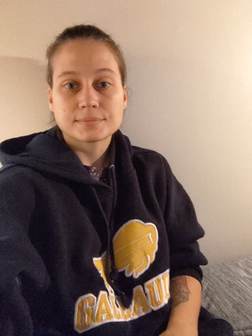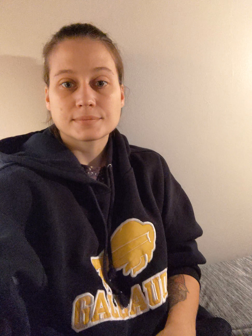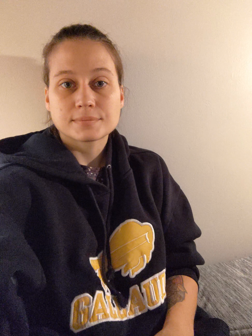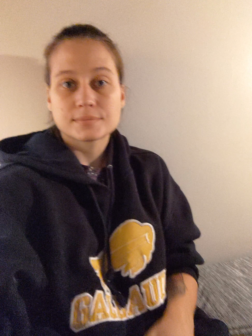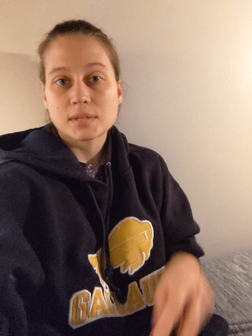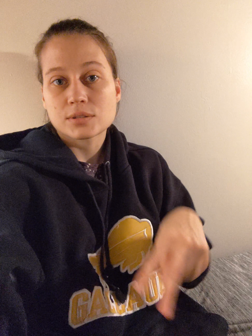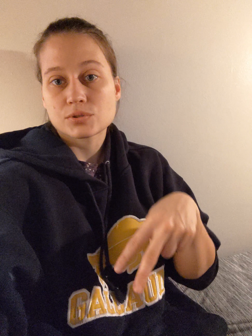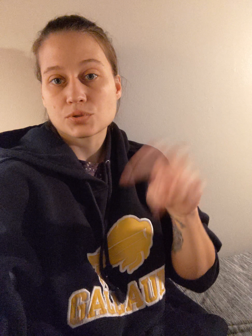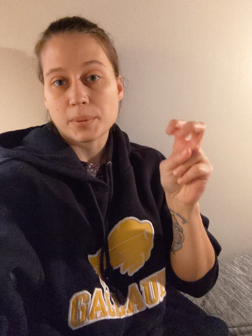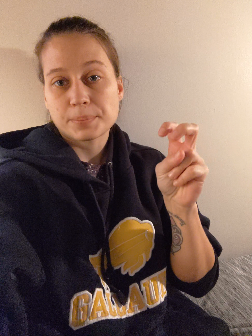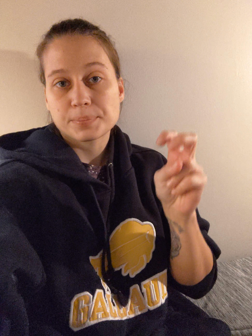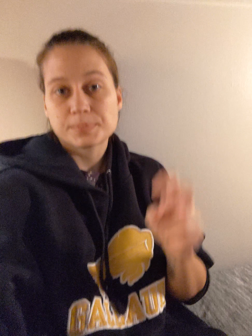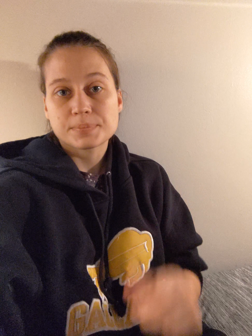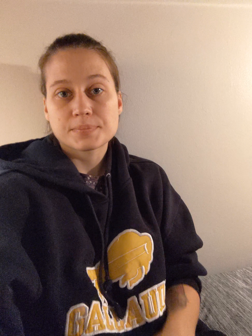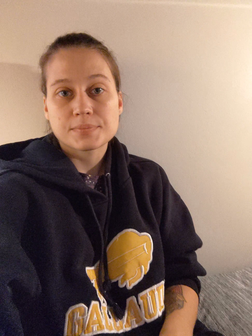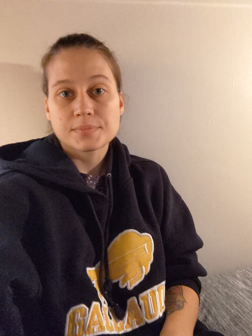jump